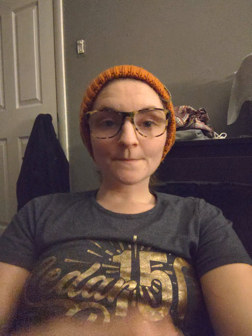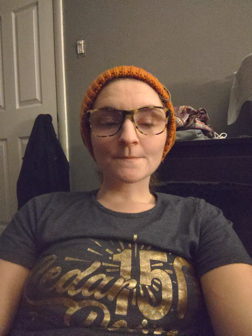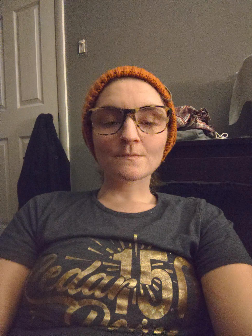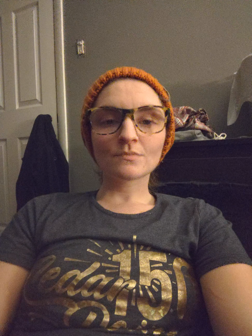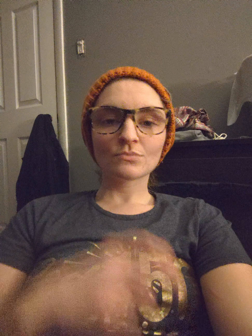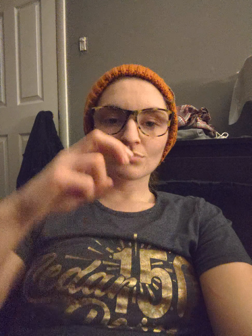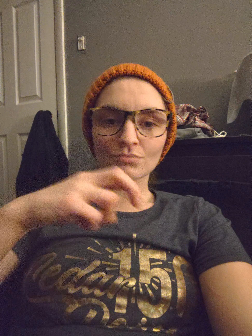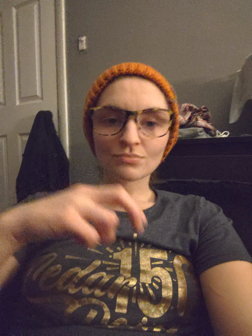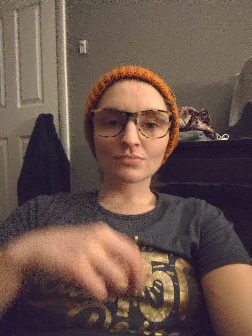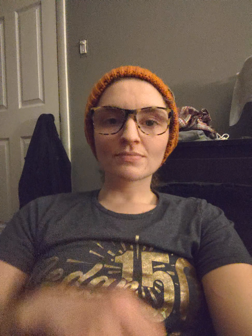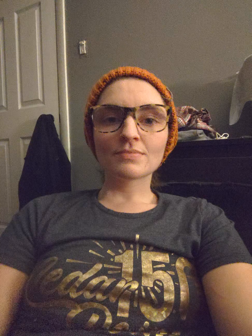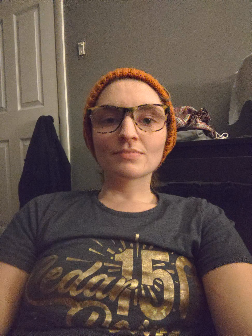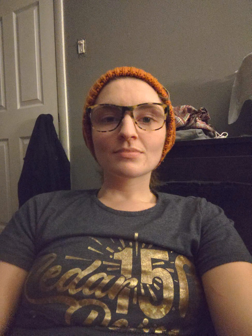chair